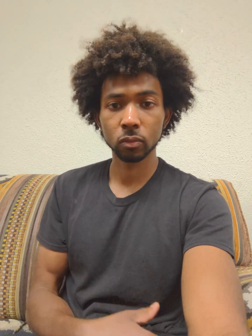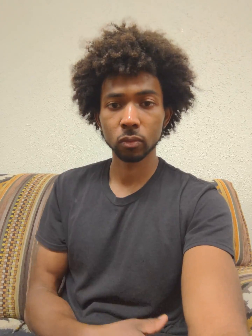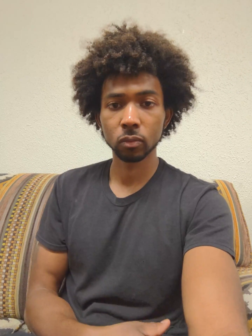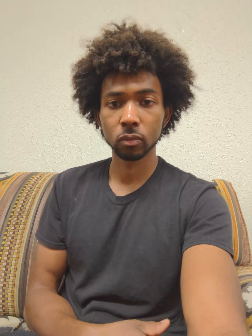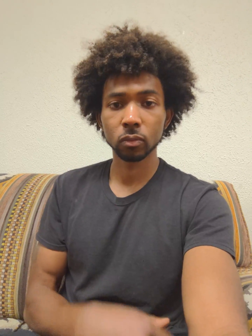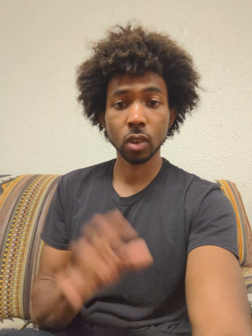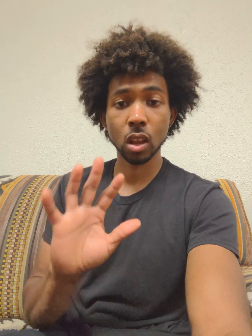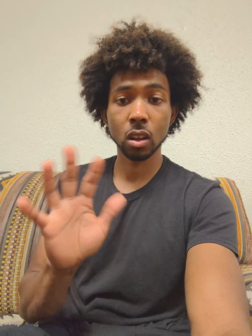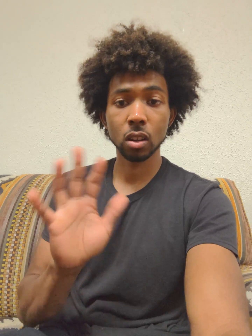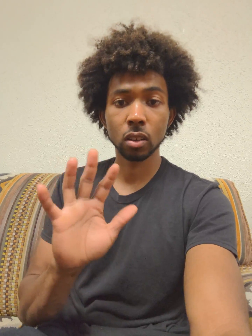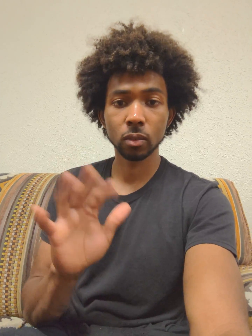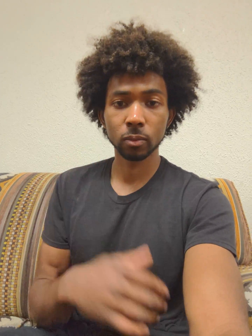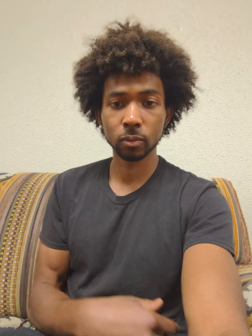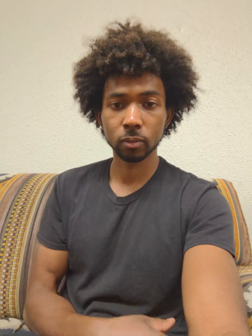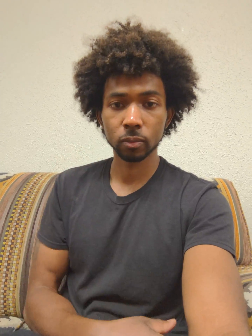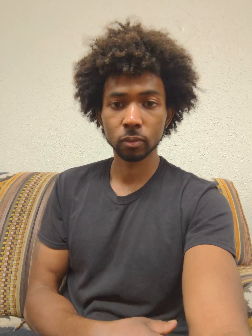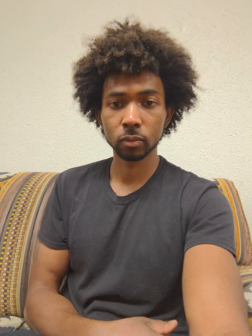hi